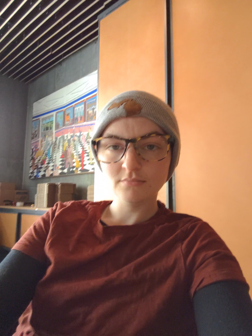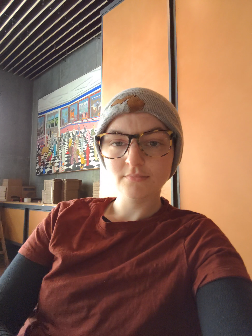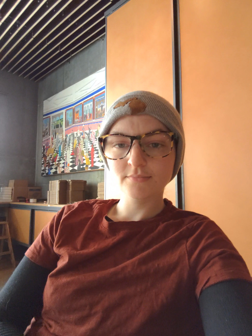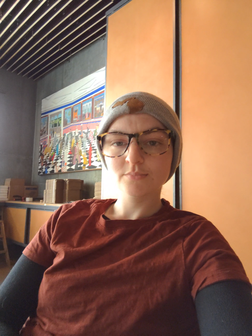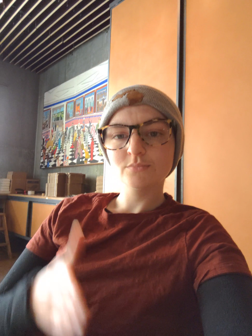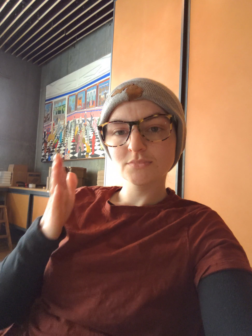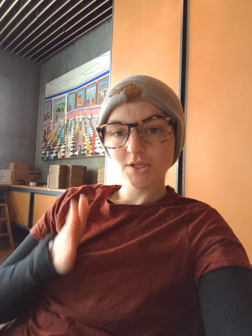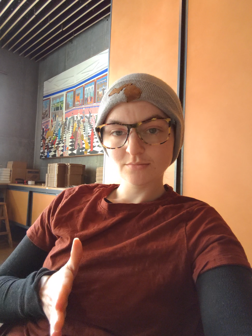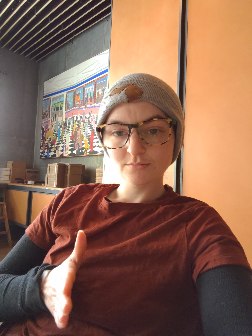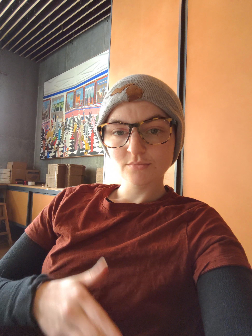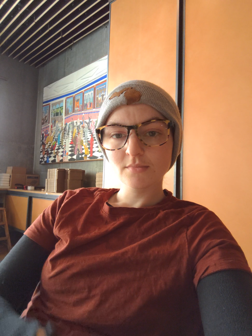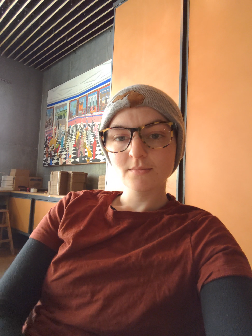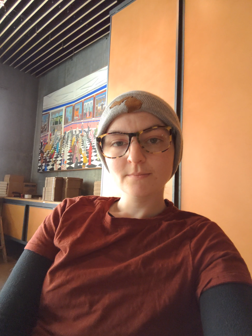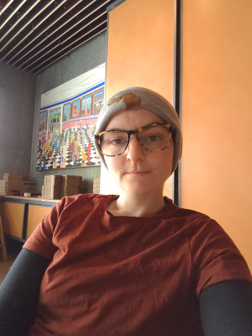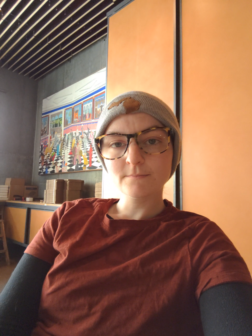beside